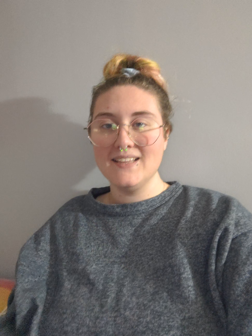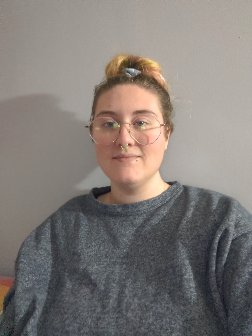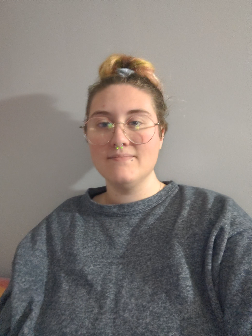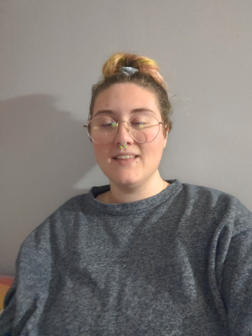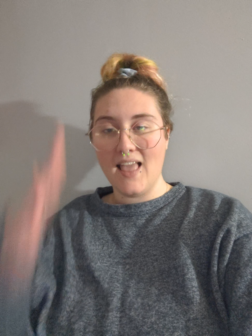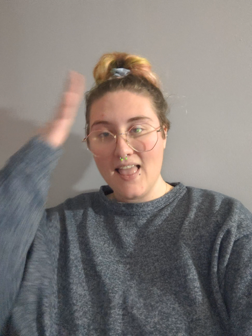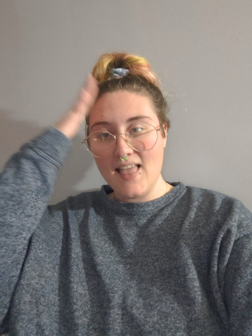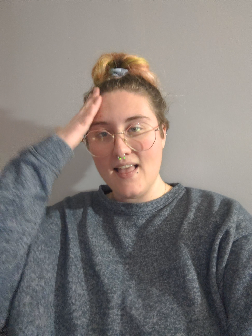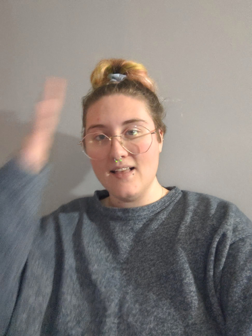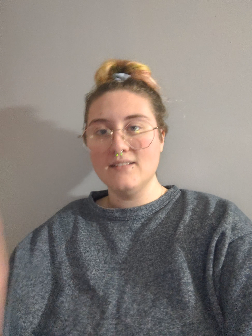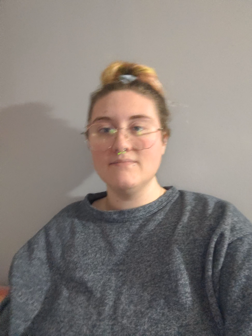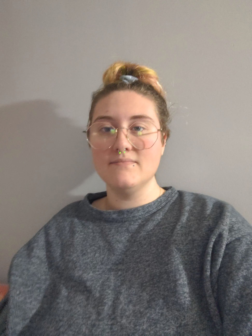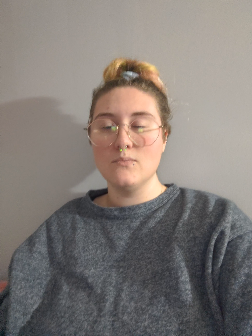hat